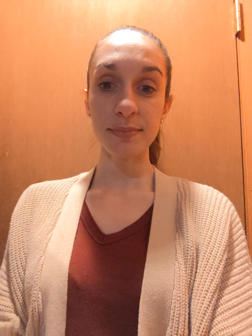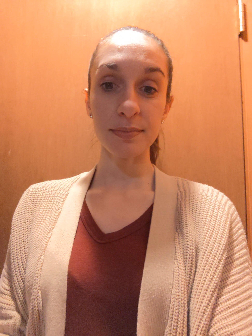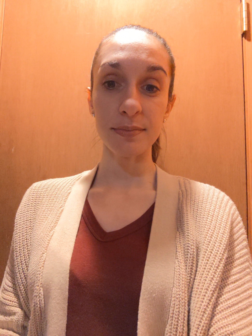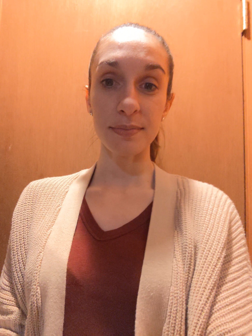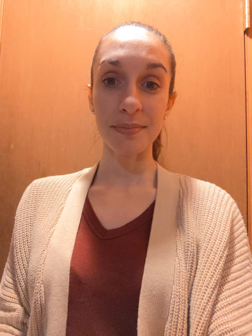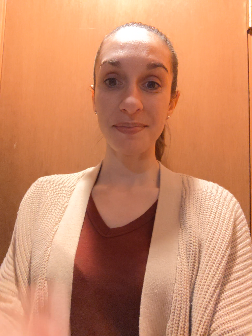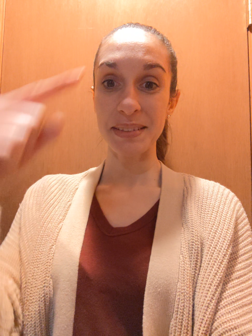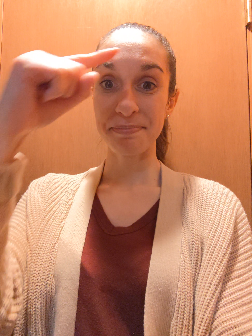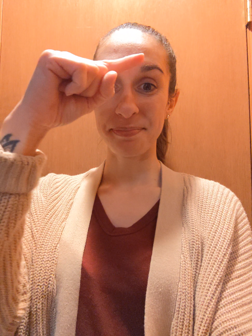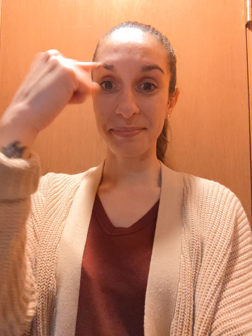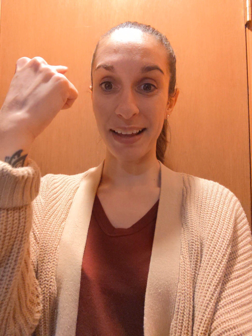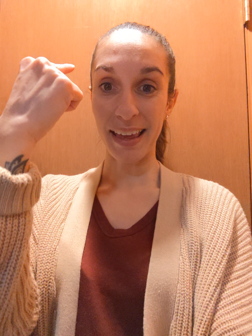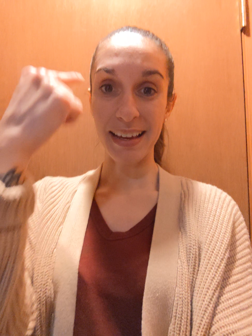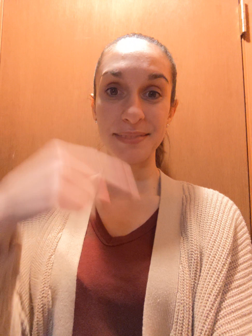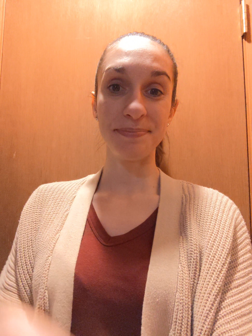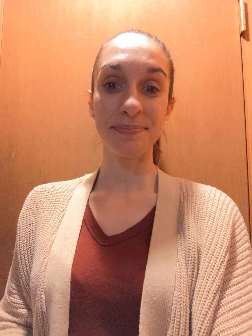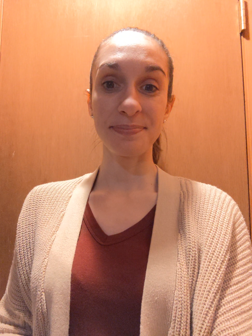black